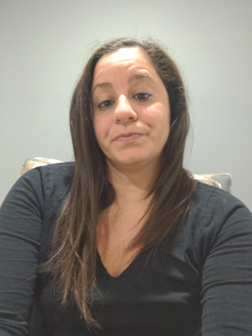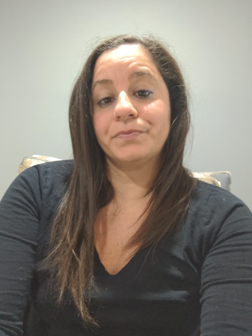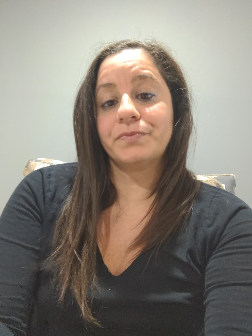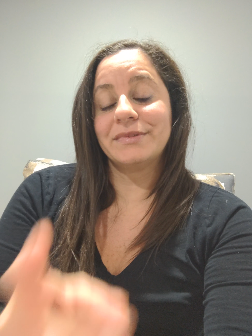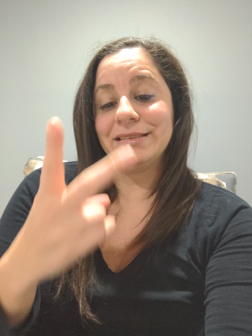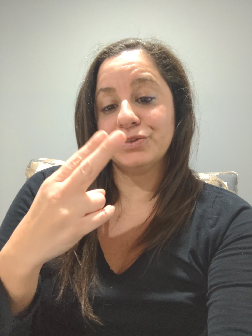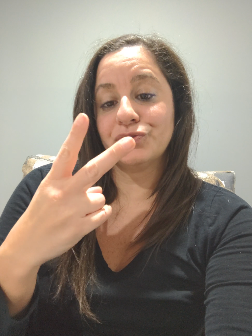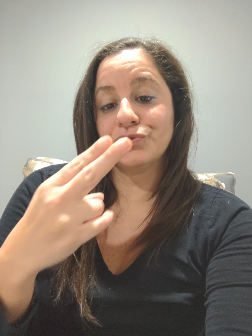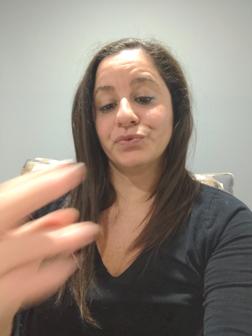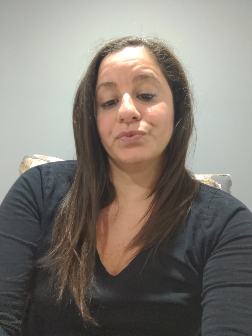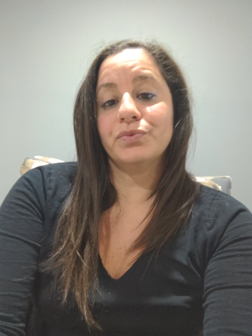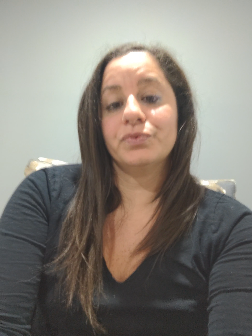scissors